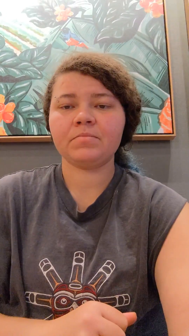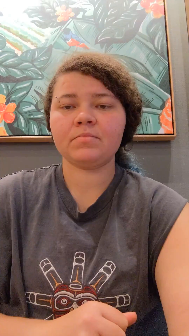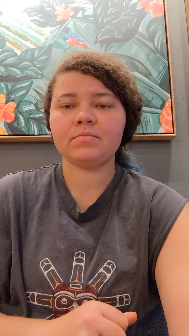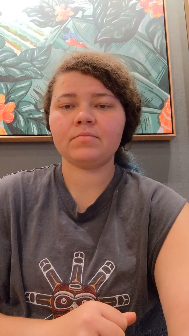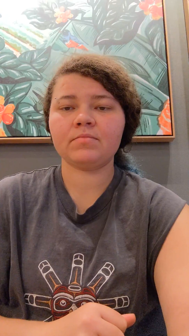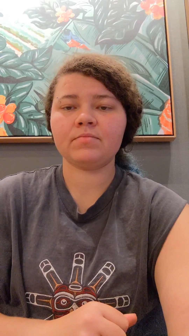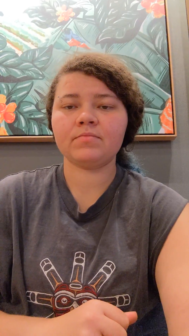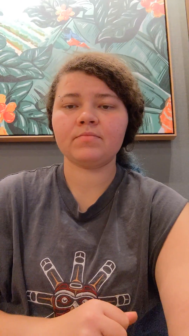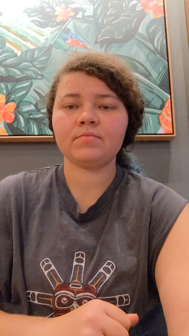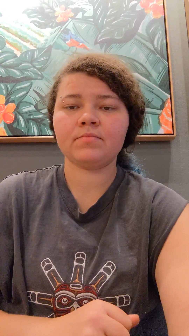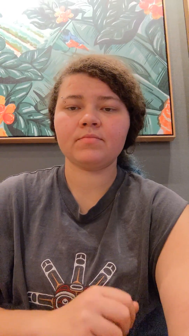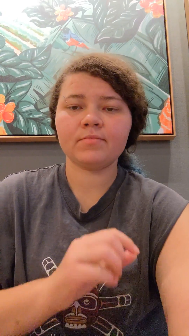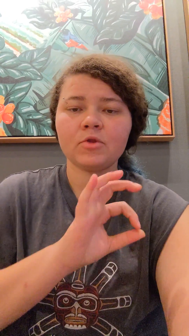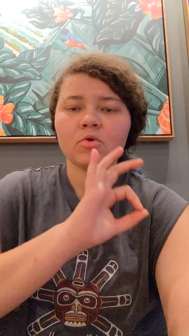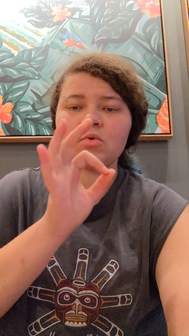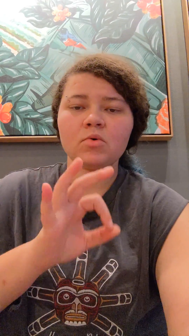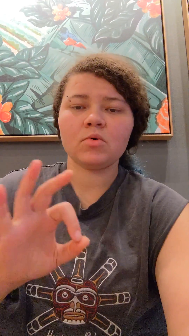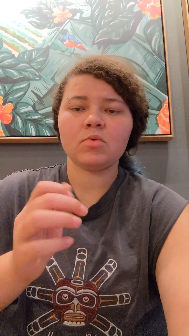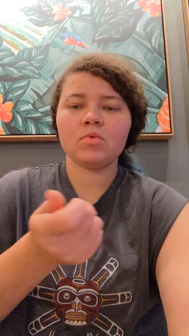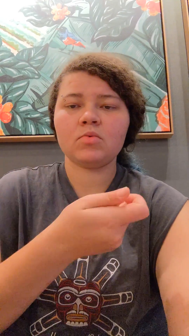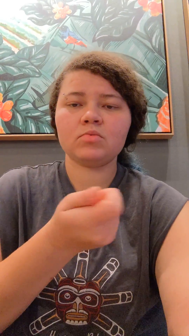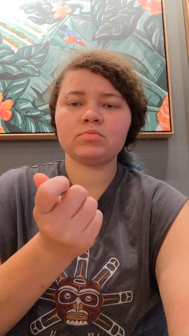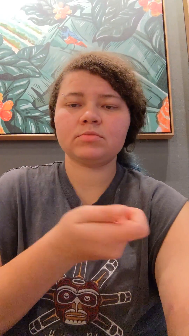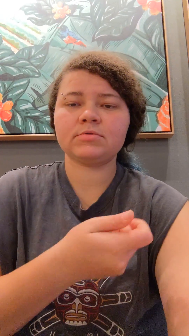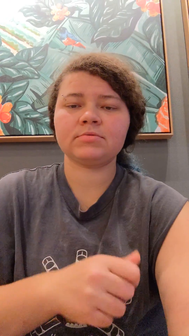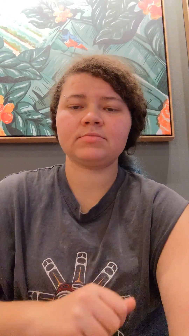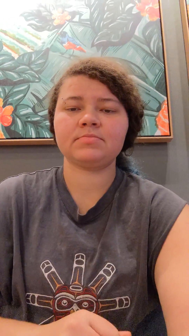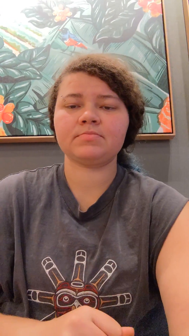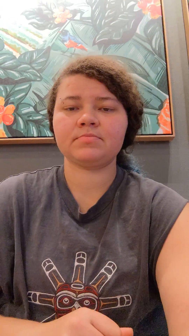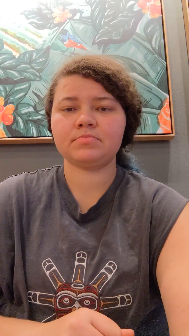hose